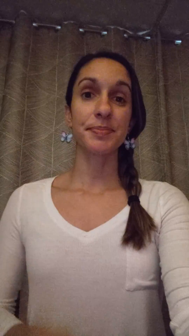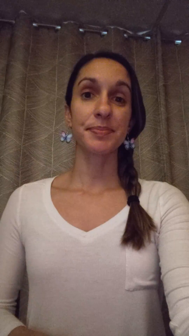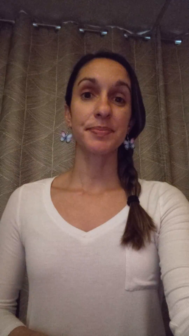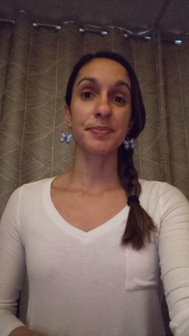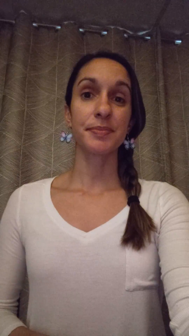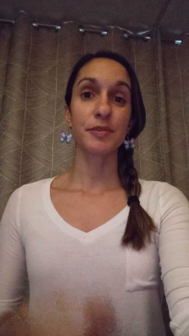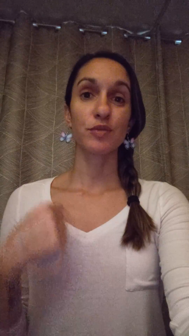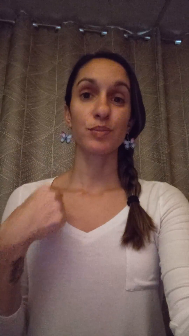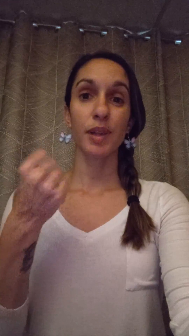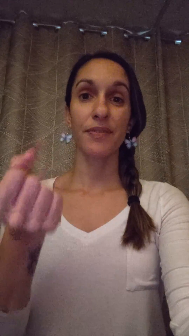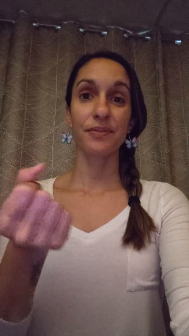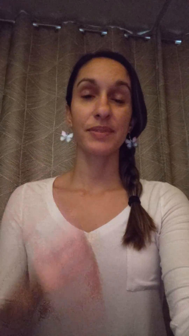drive